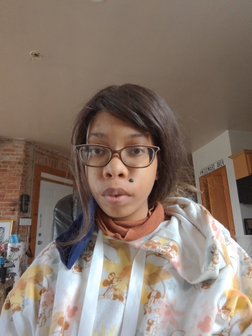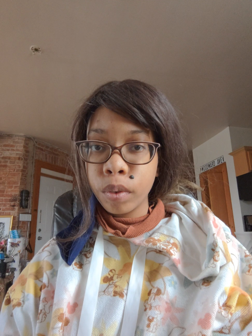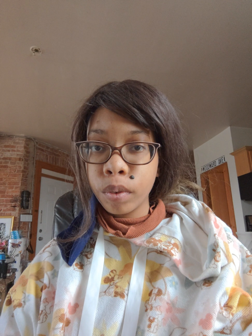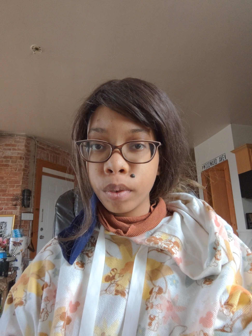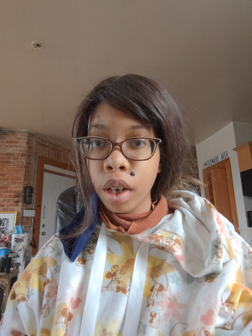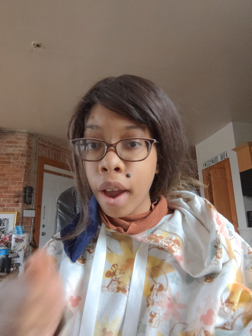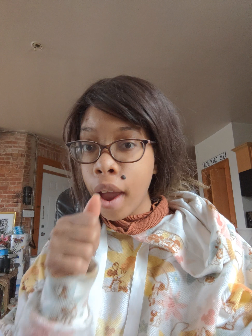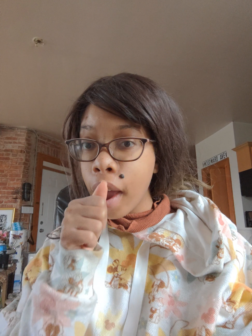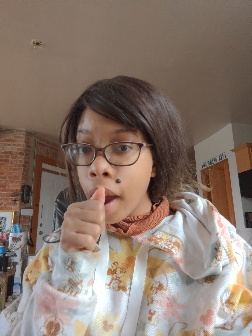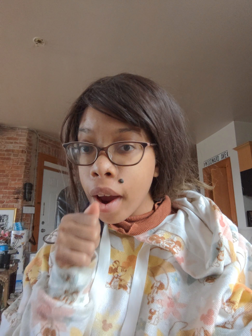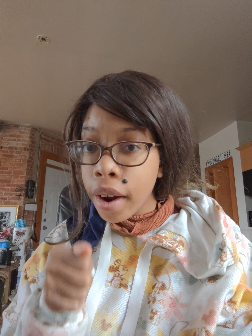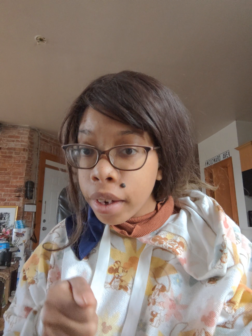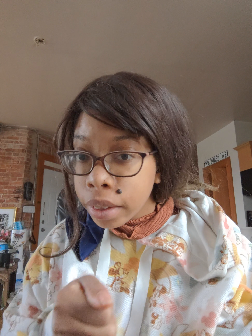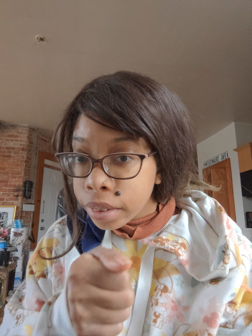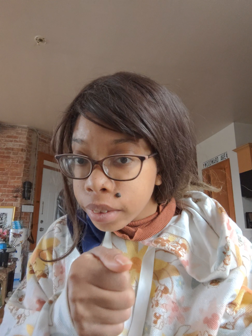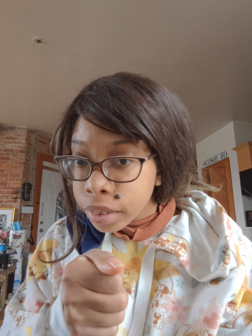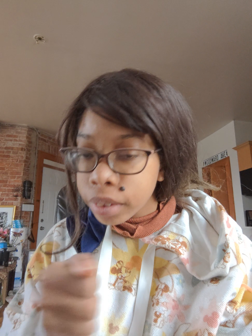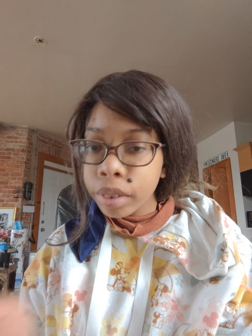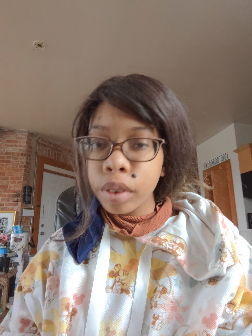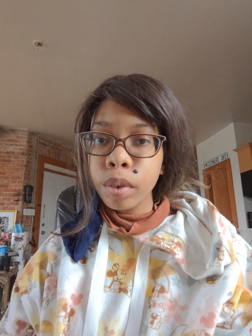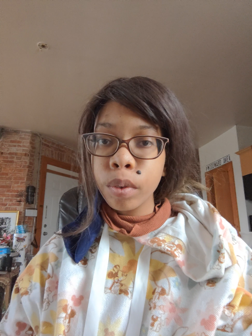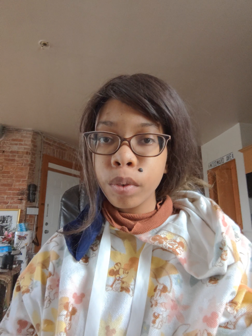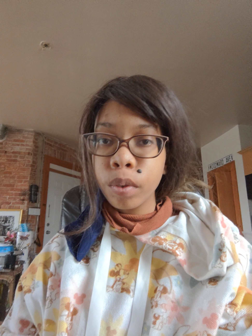hide